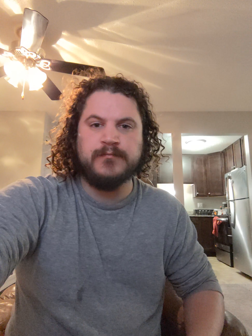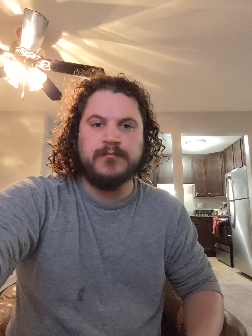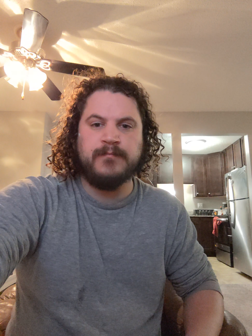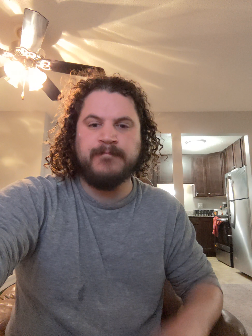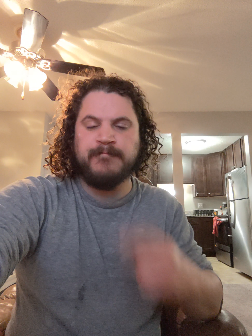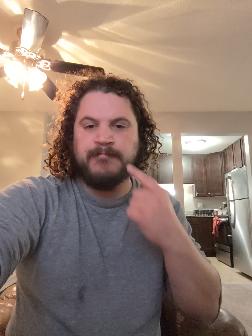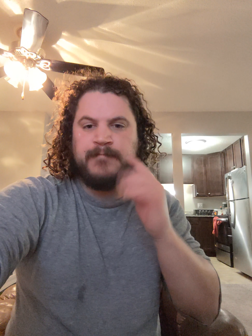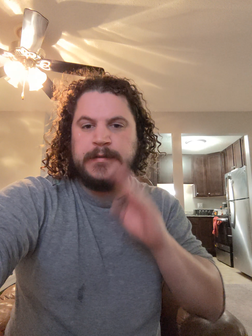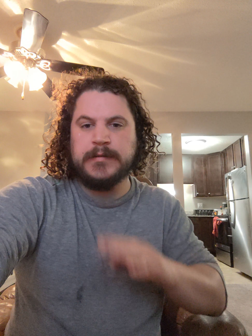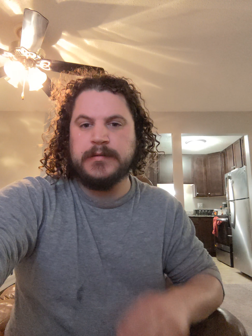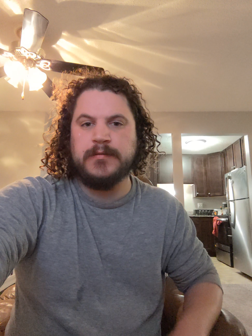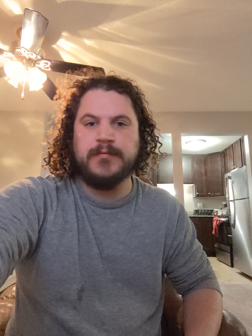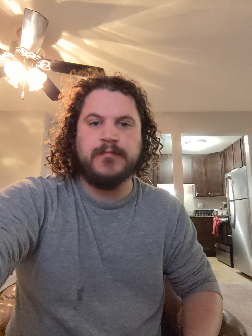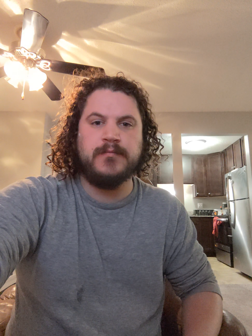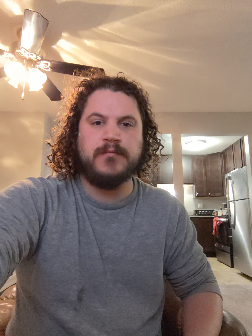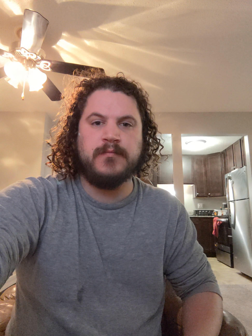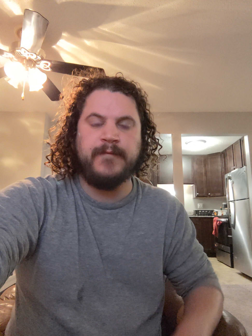bee